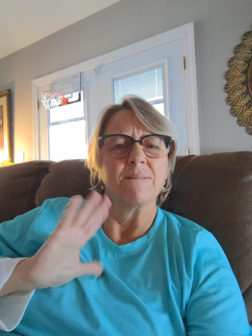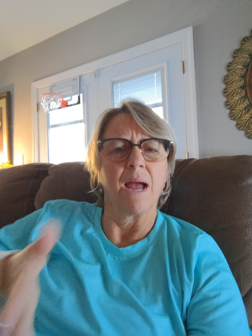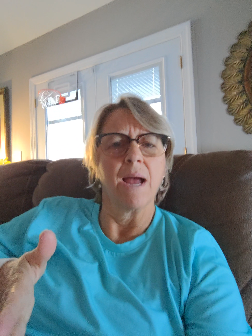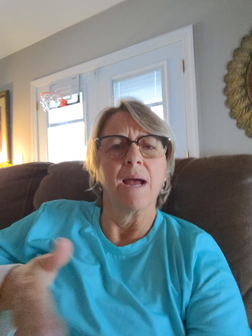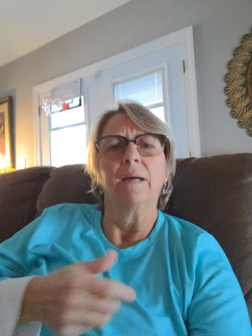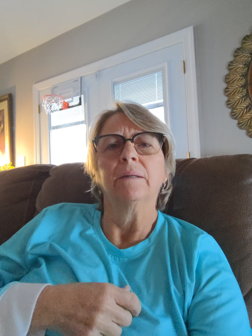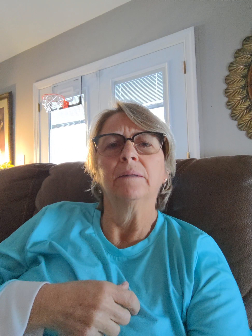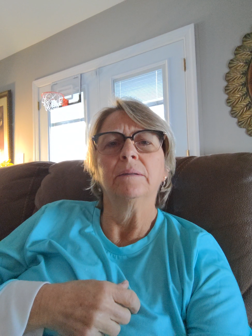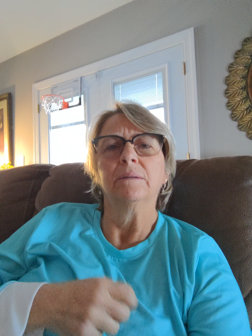fine